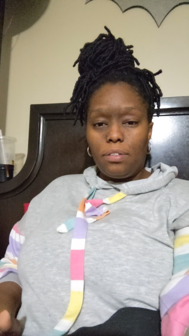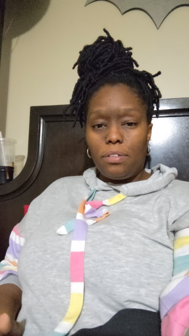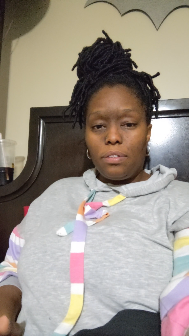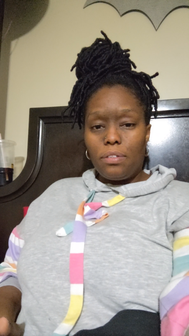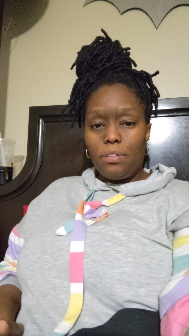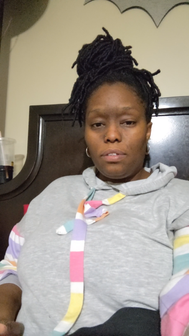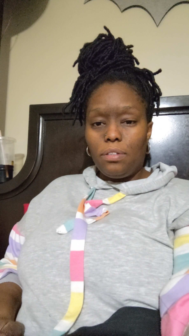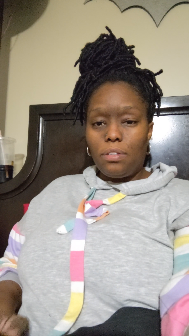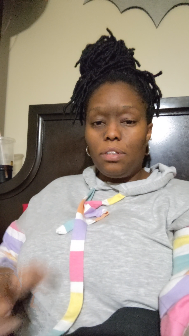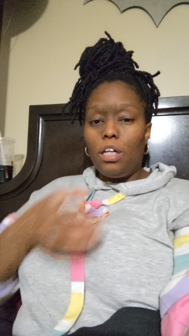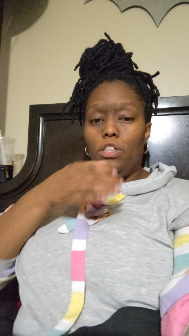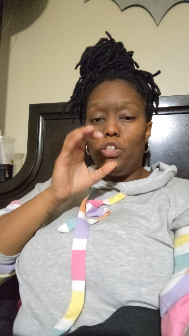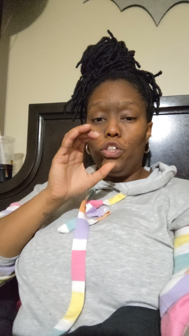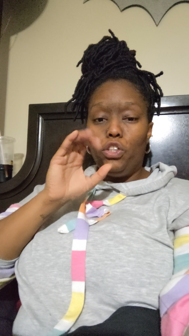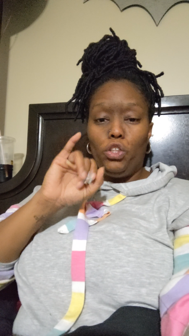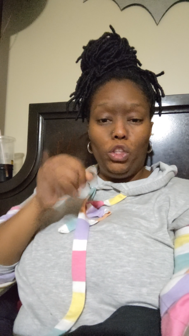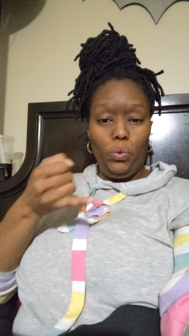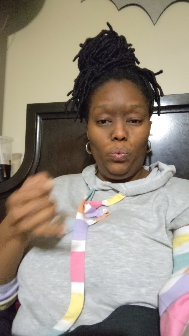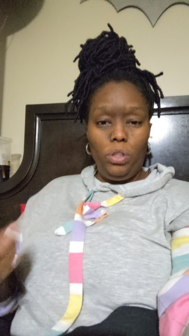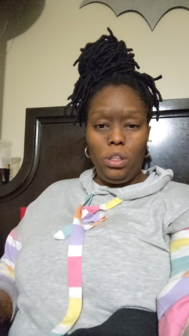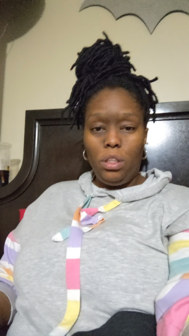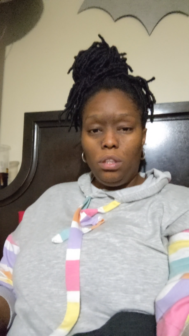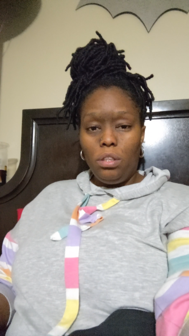juice